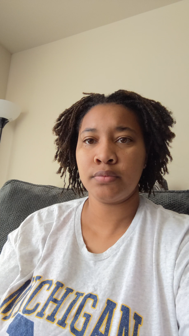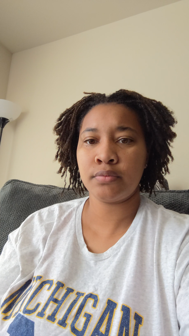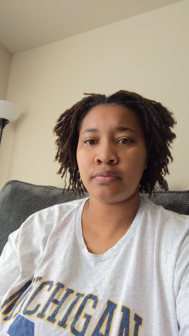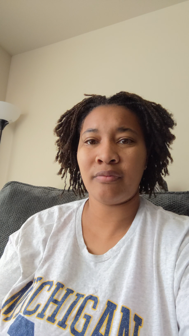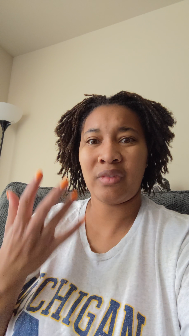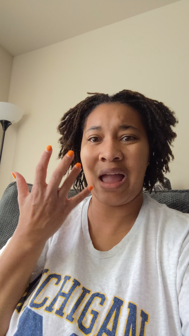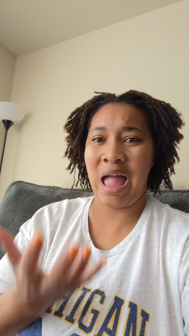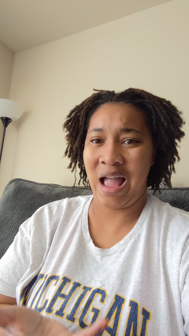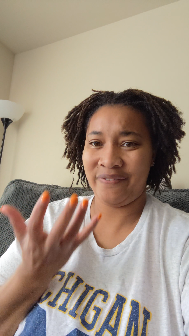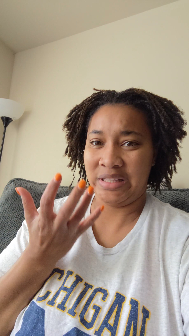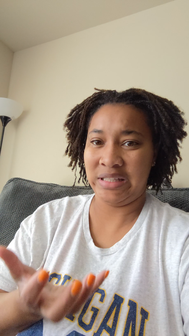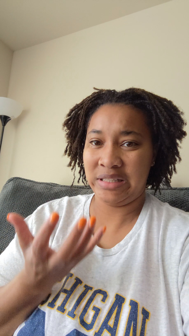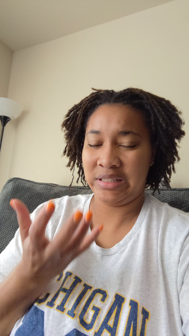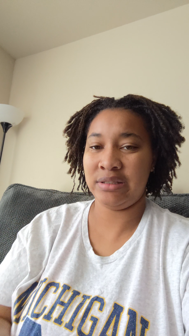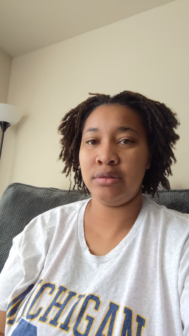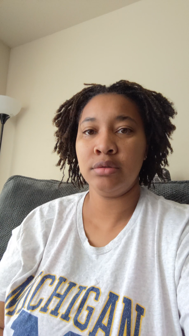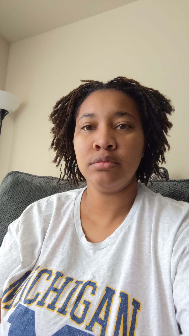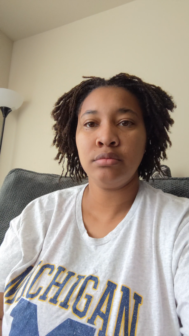heavy